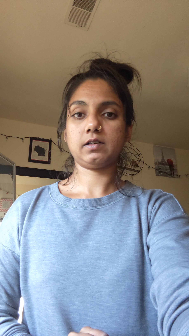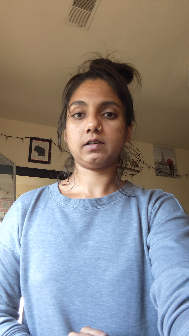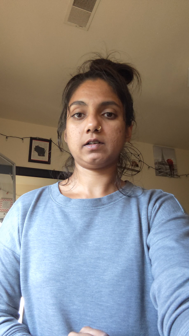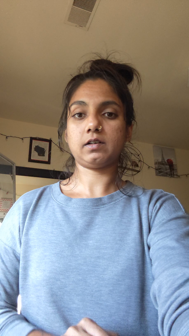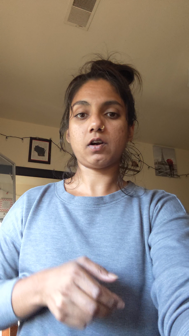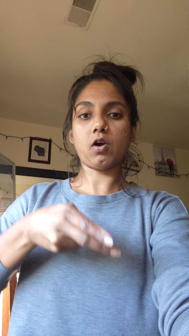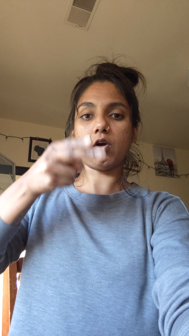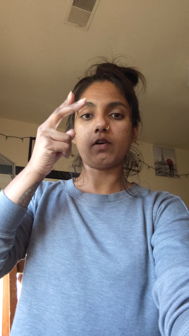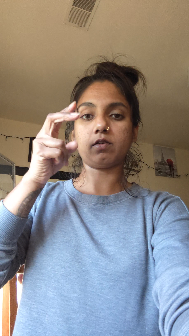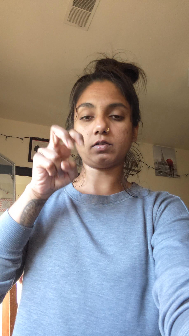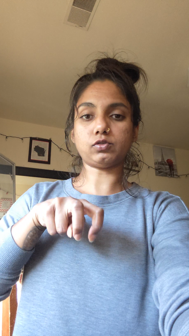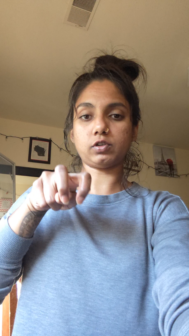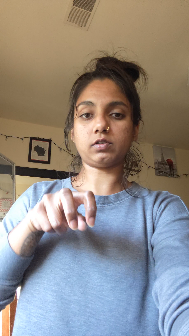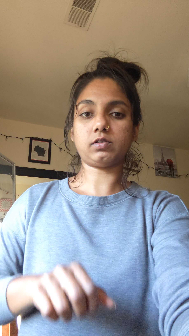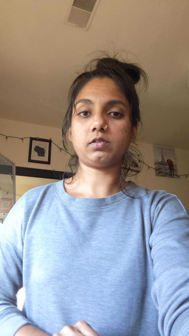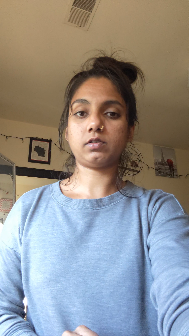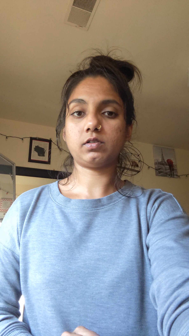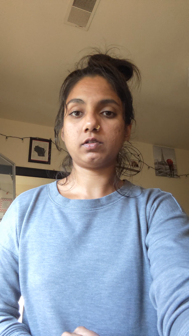high chair